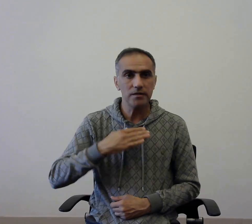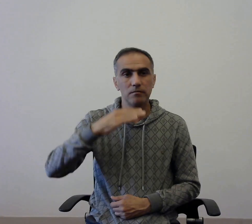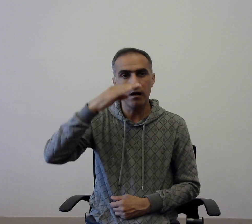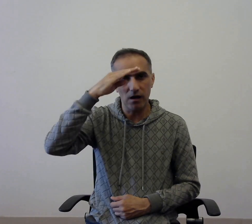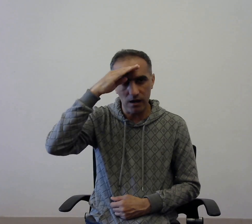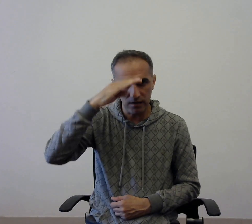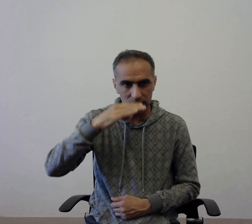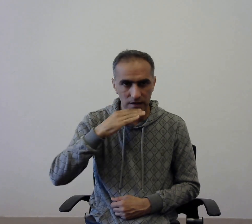ata